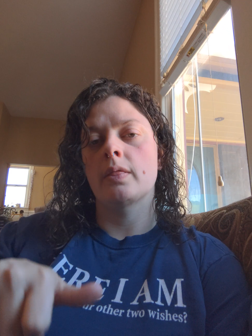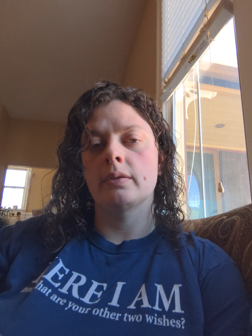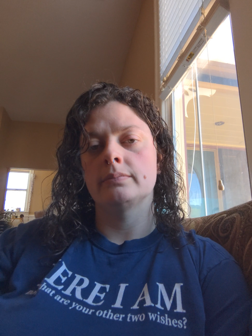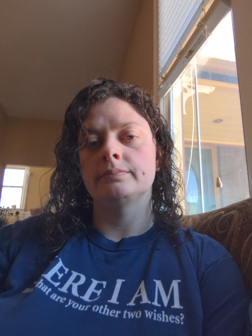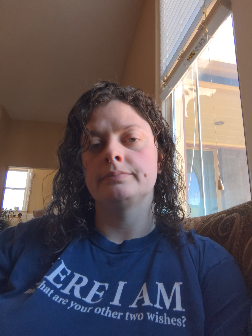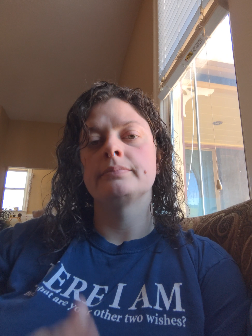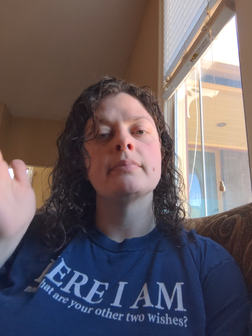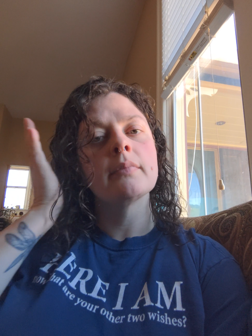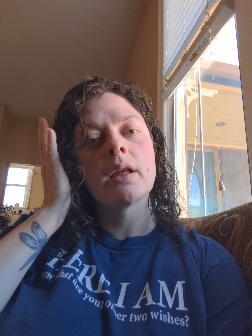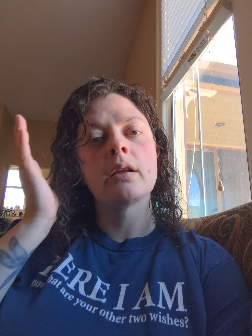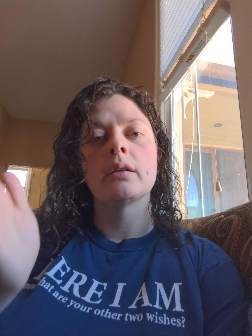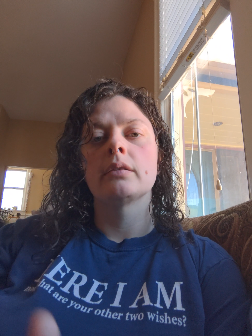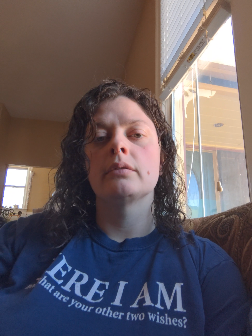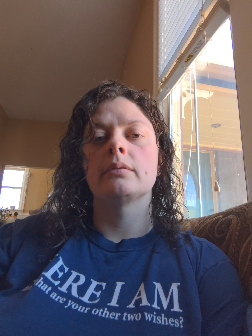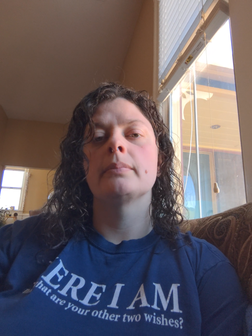bed